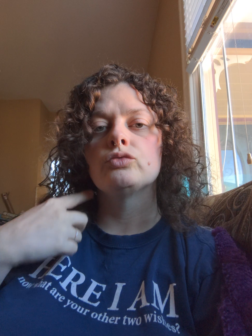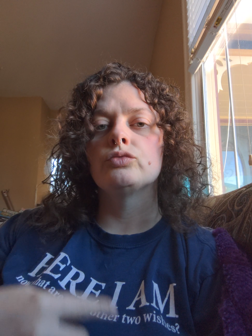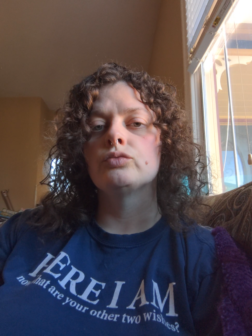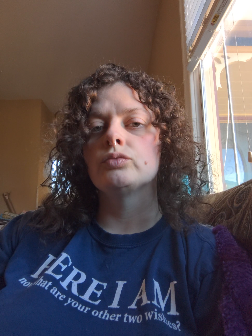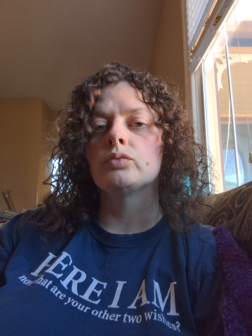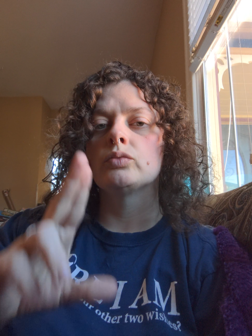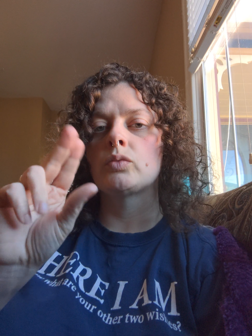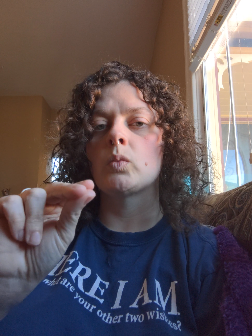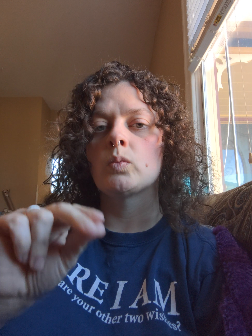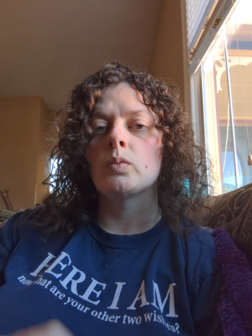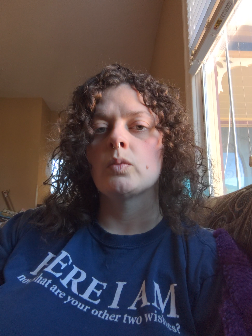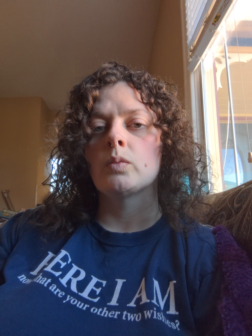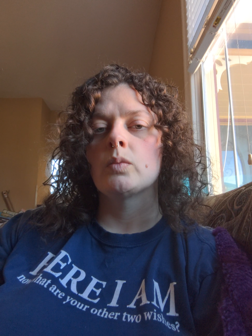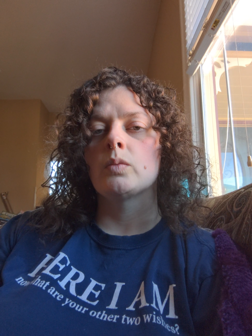no